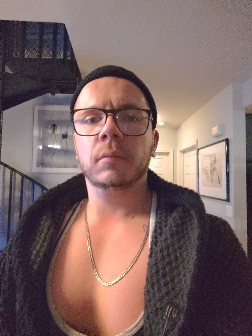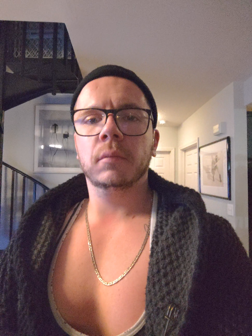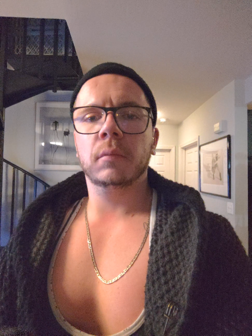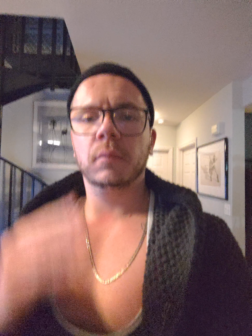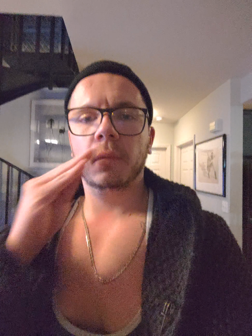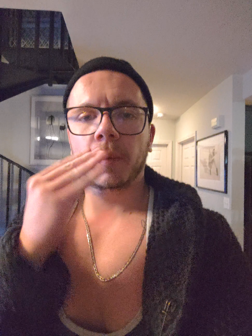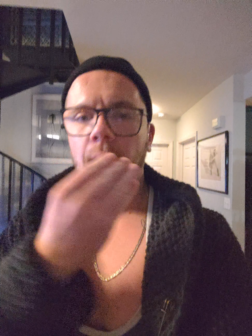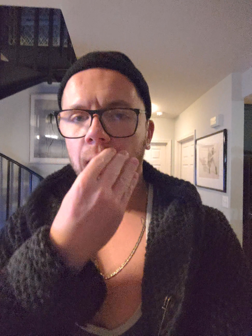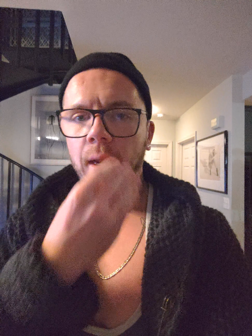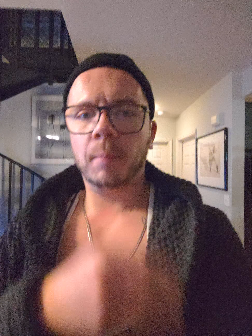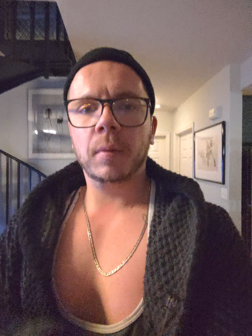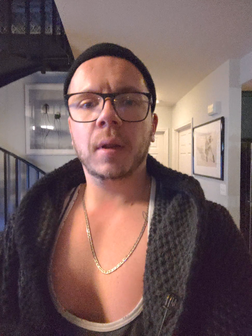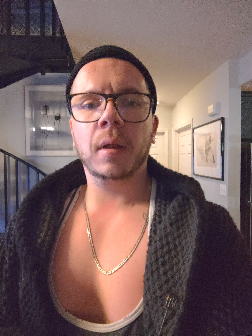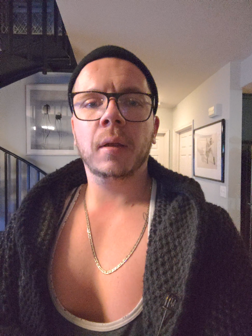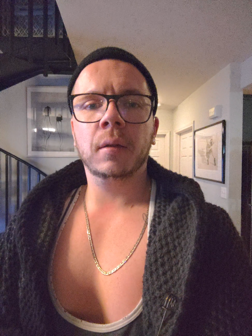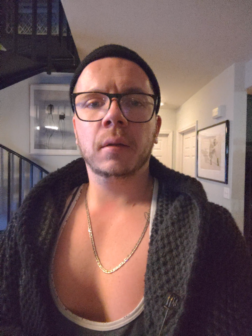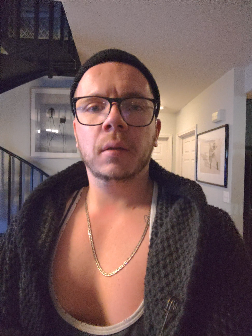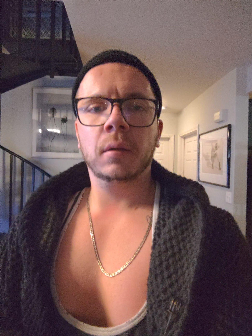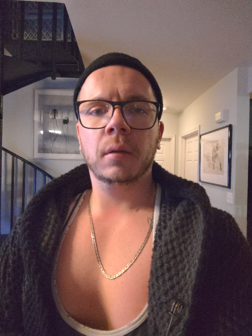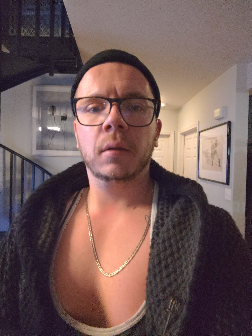napkin